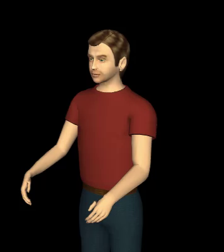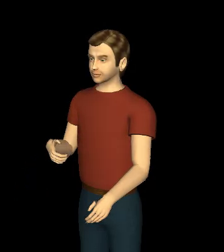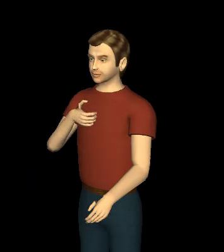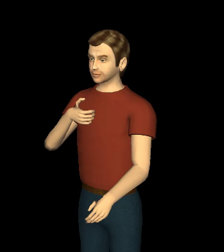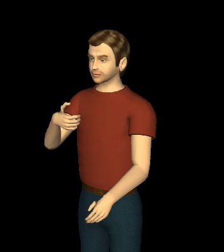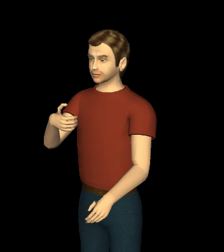غني